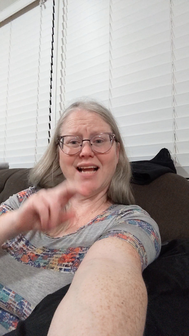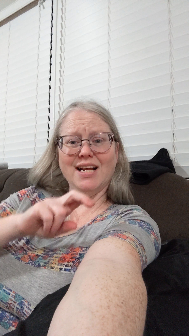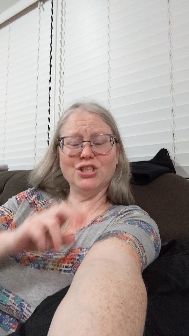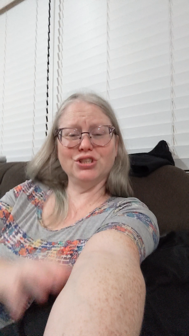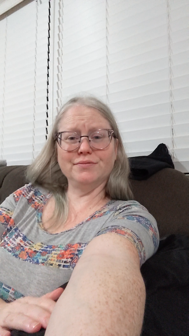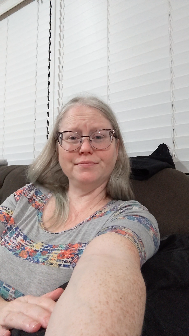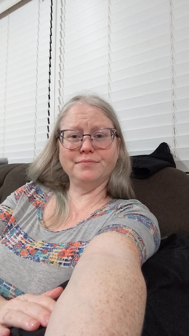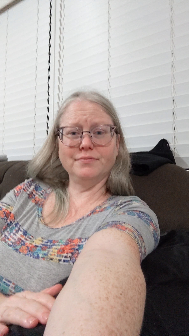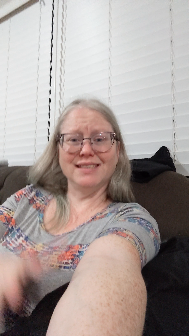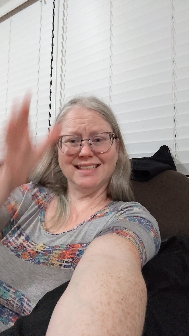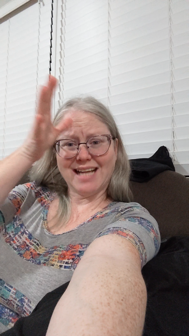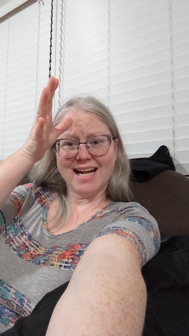daddy